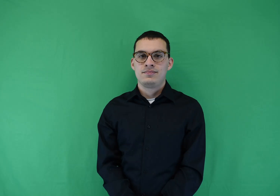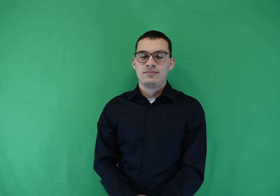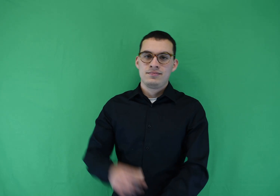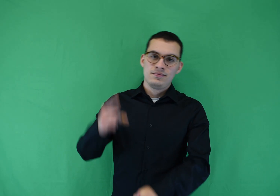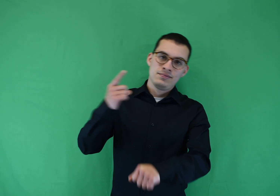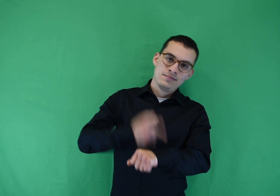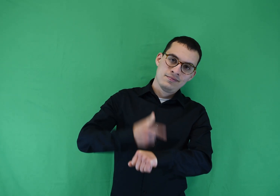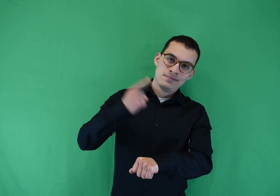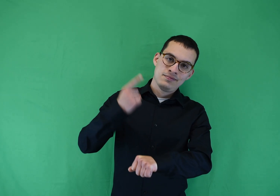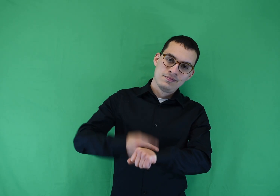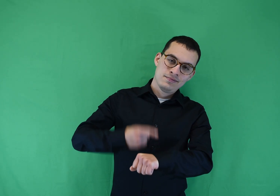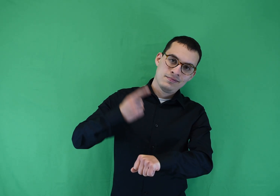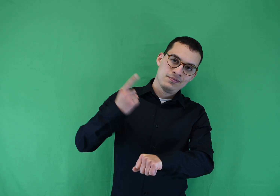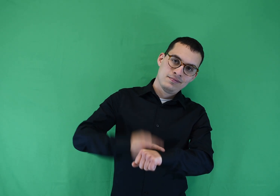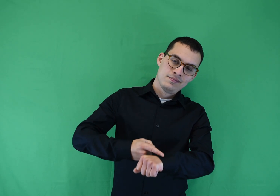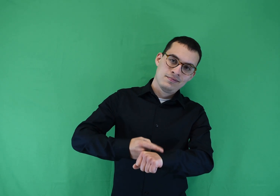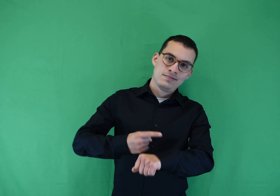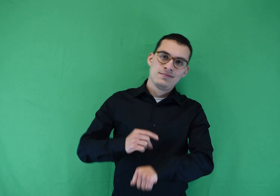enfermo